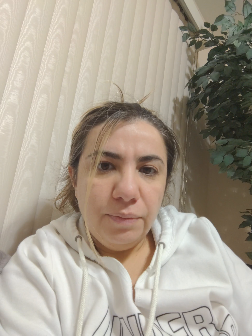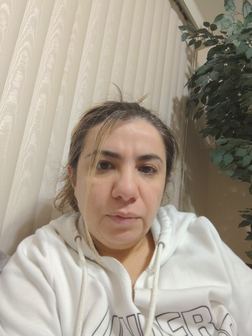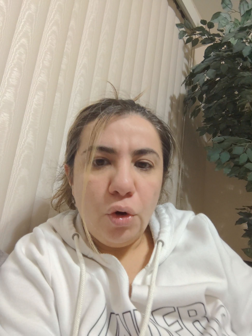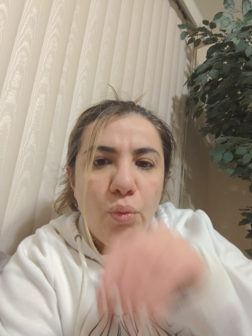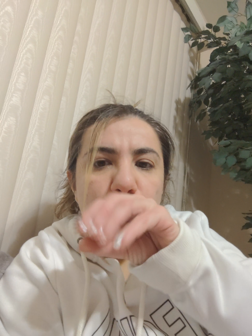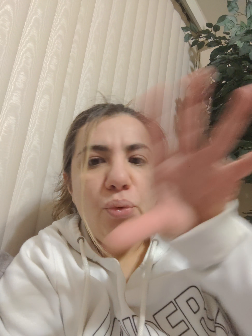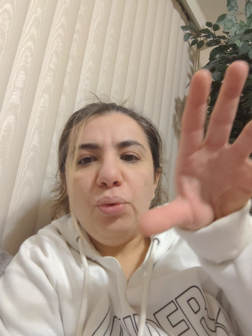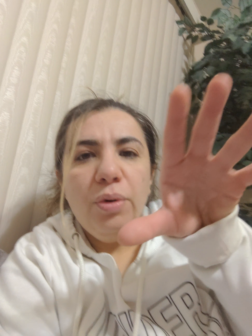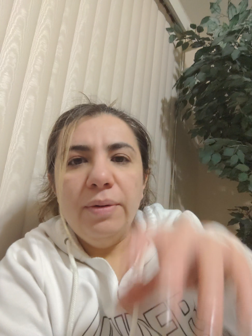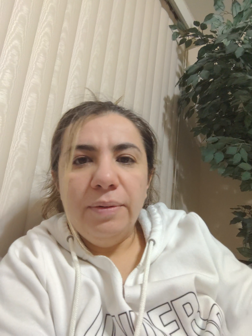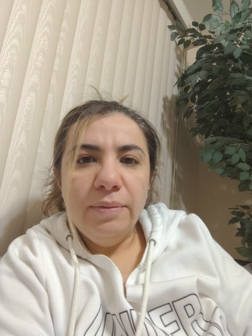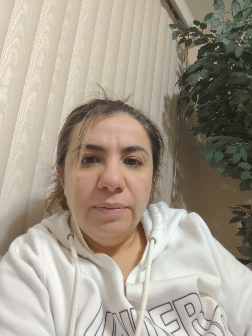blow